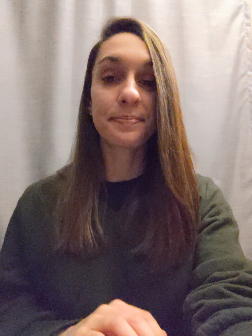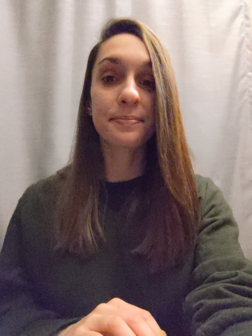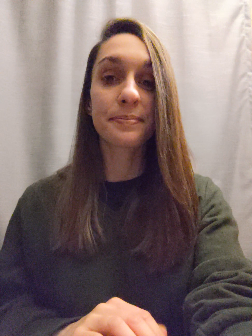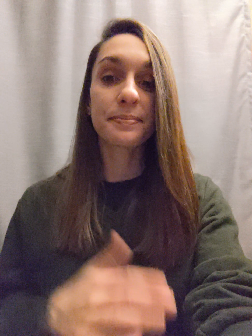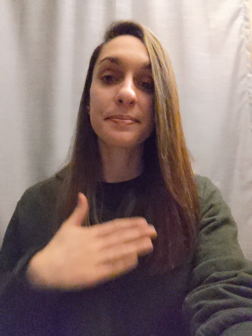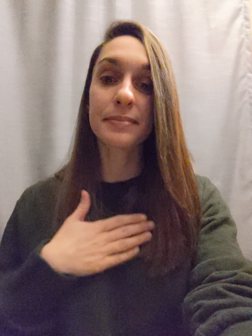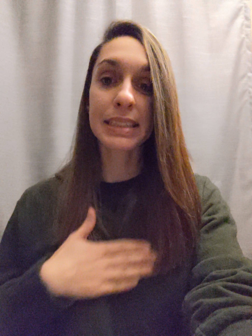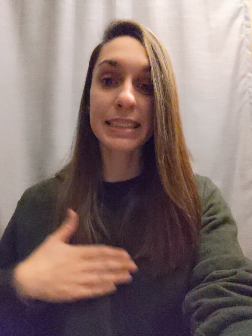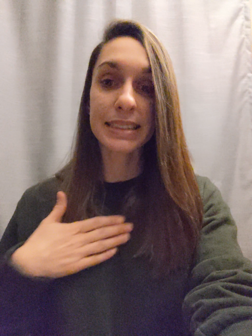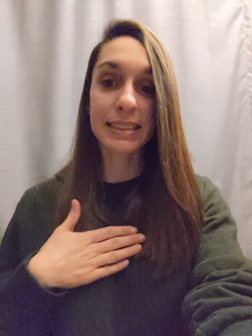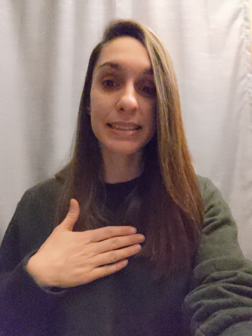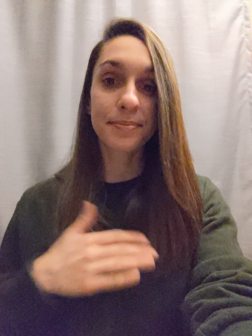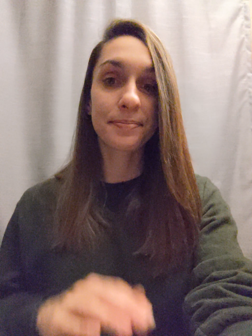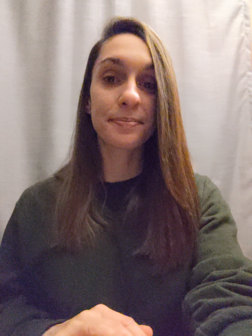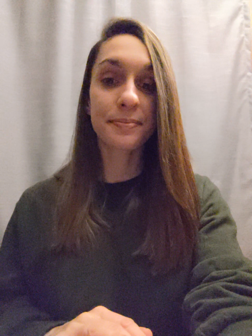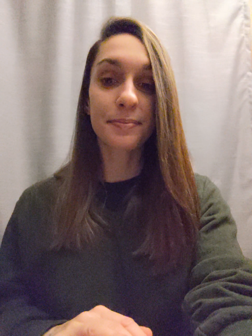please